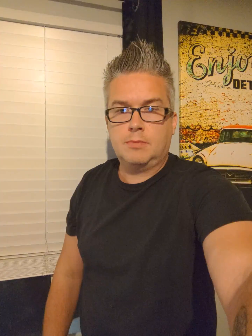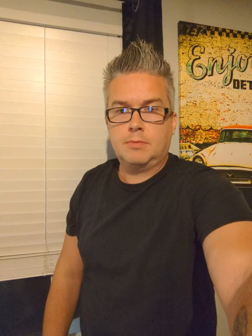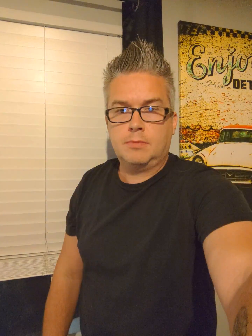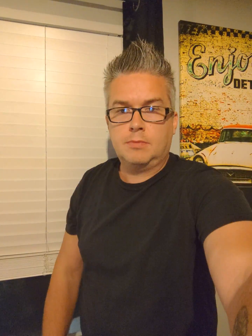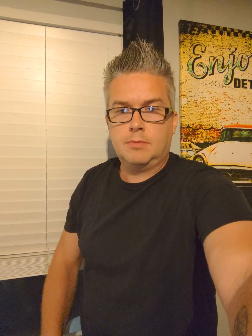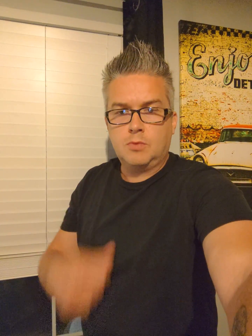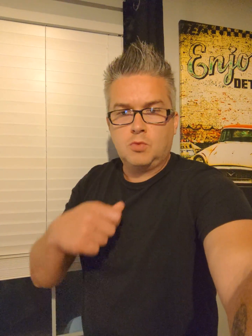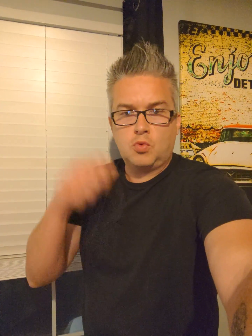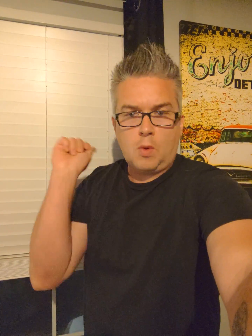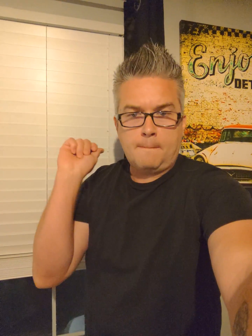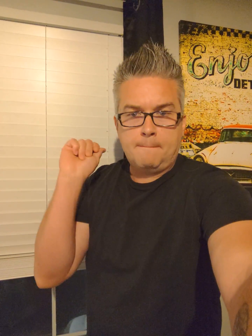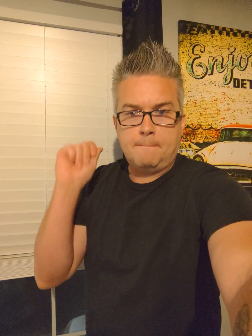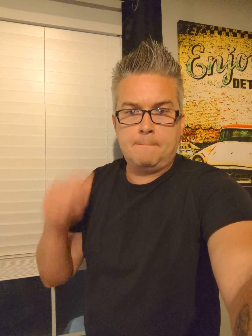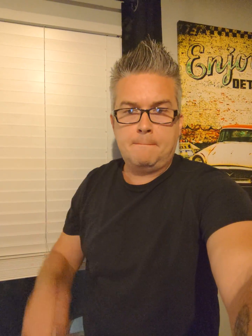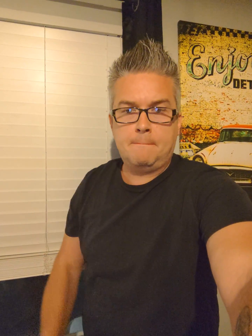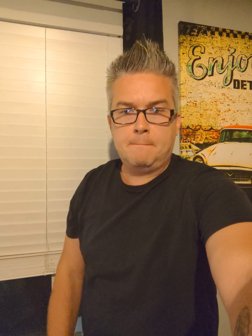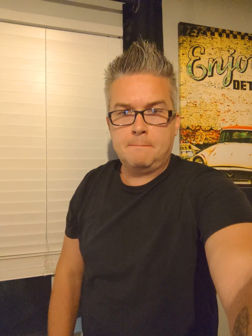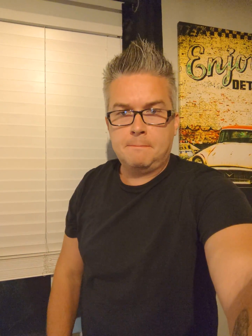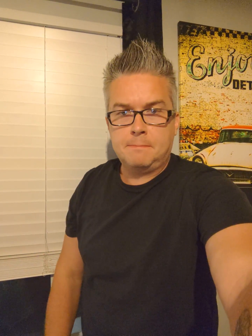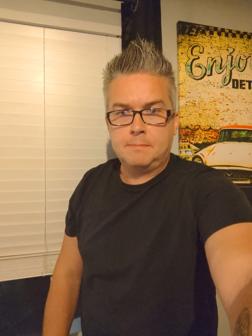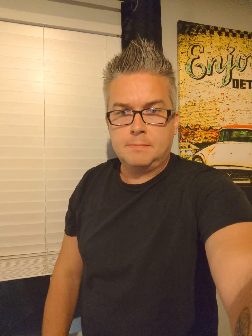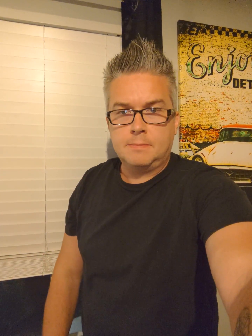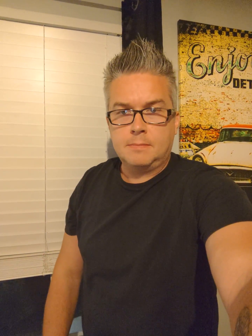rip